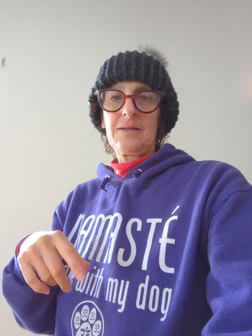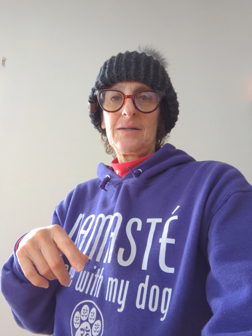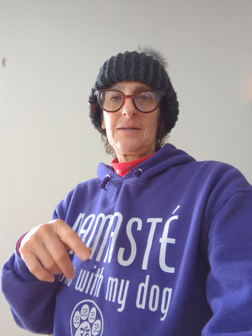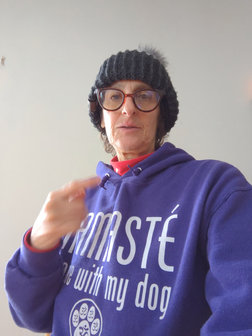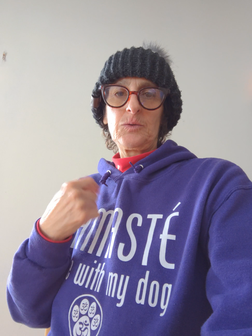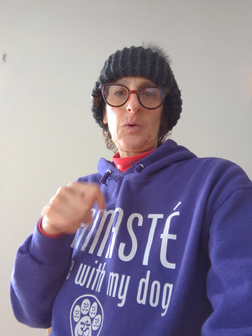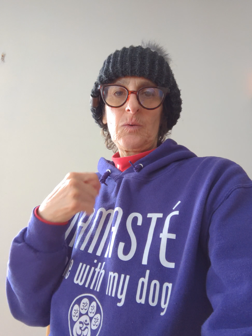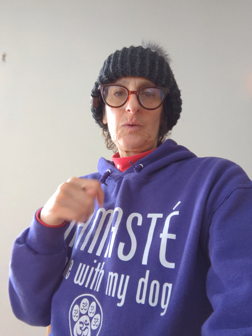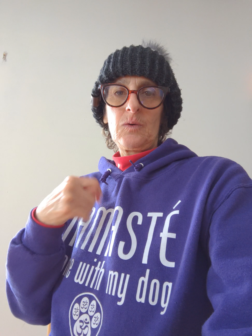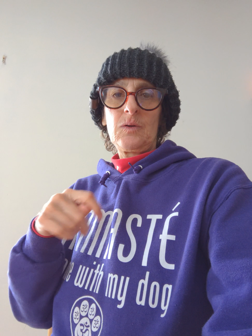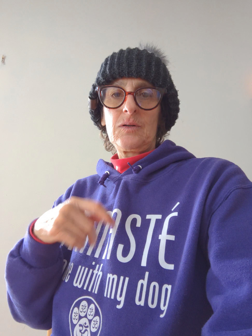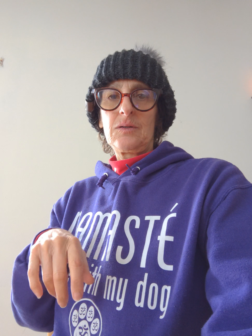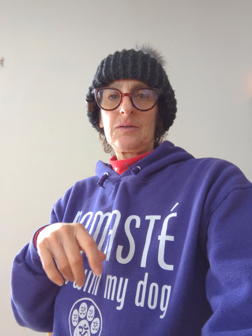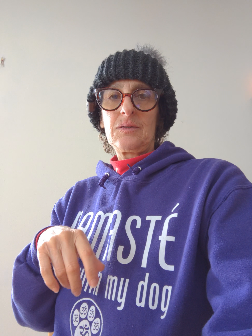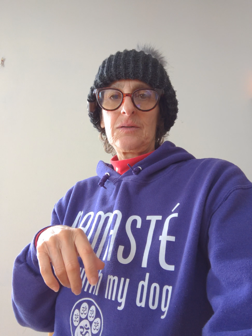toy